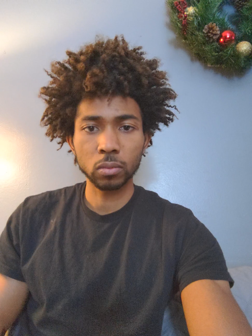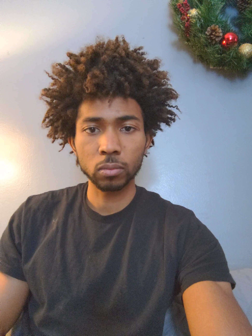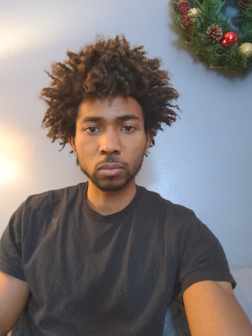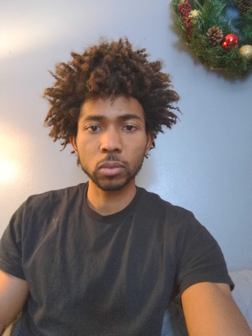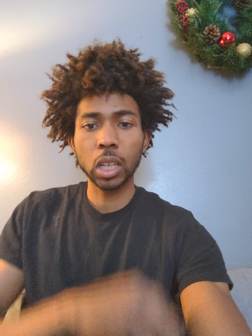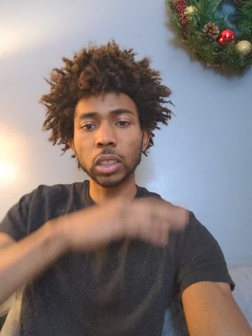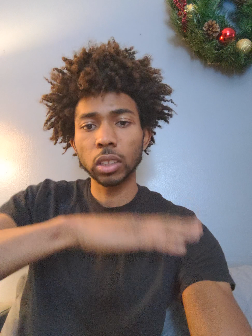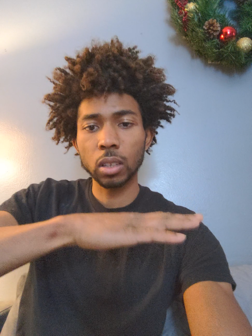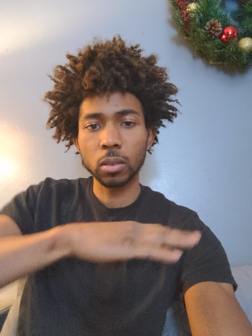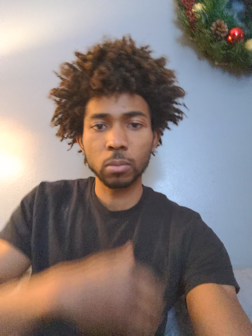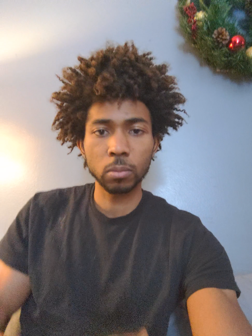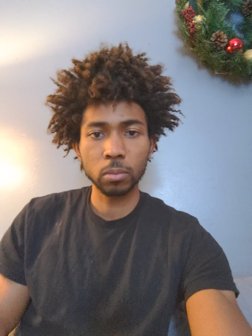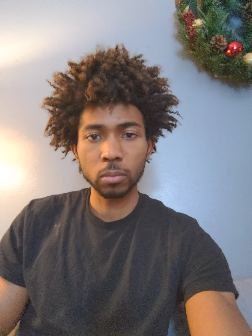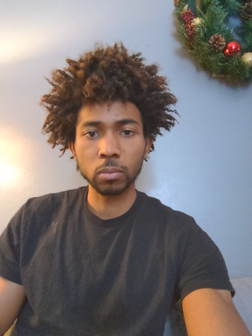table